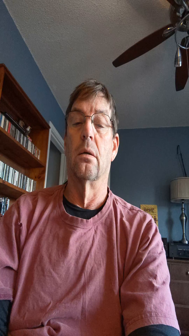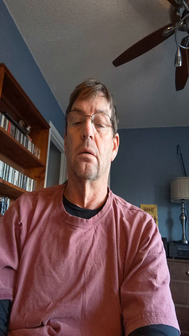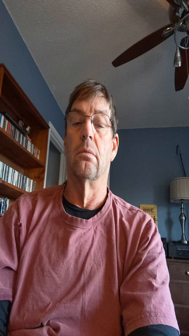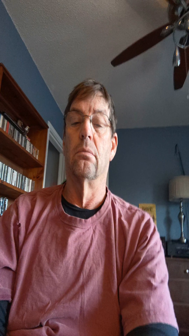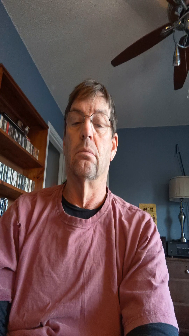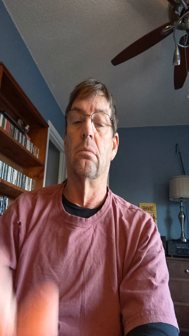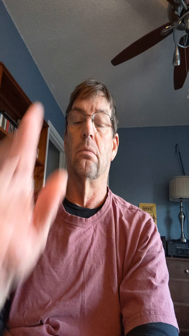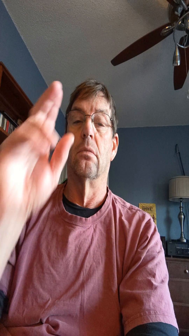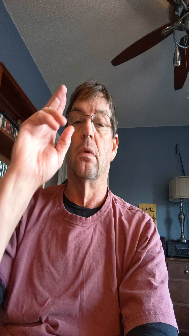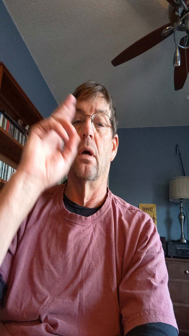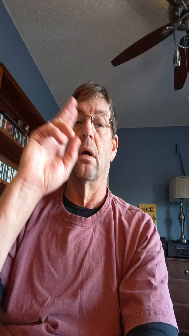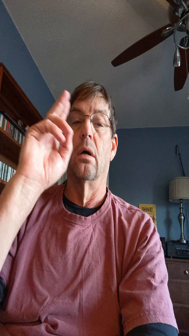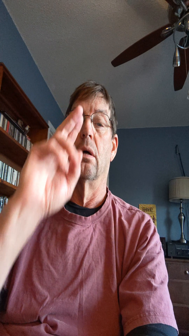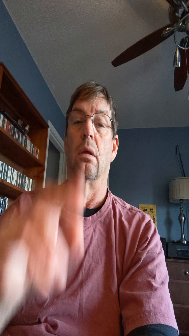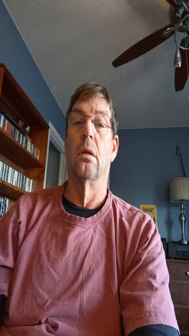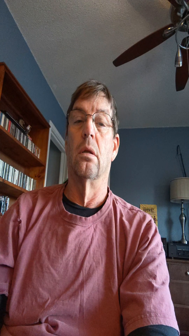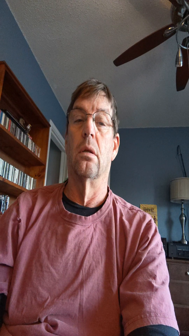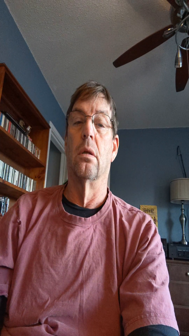uncle